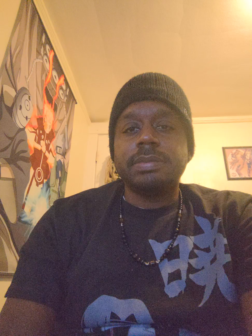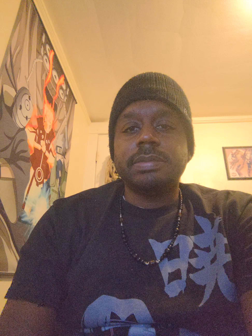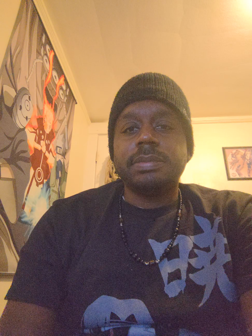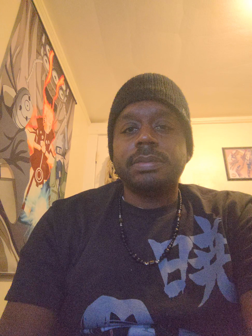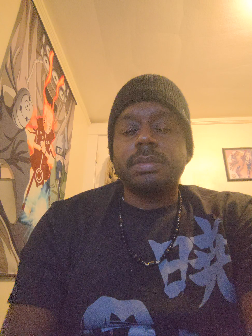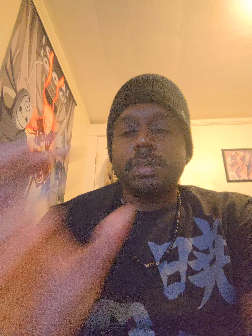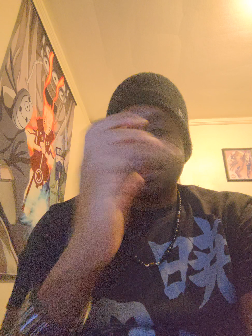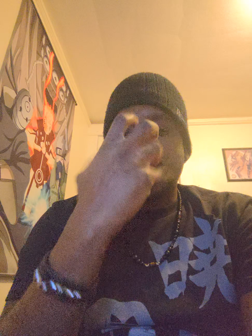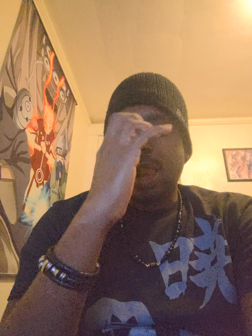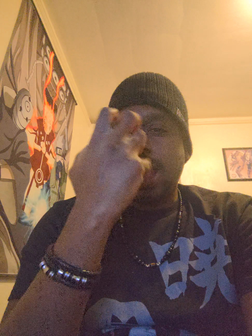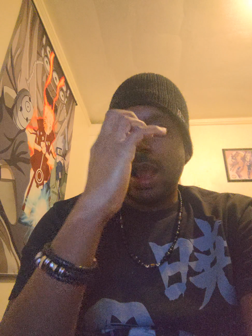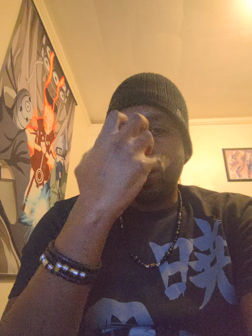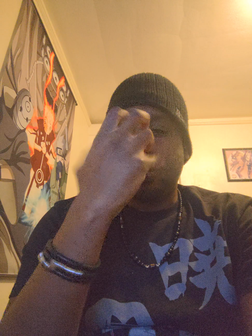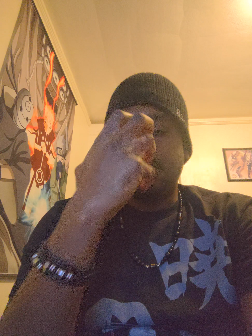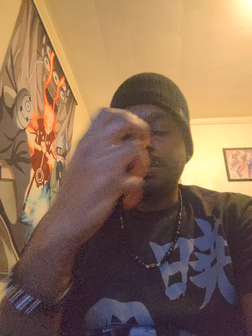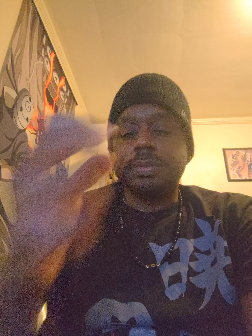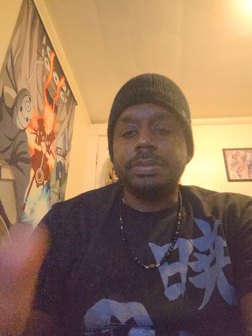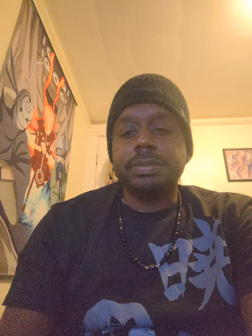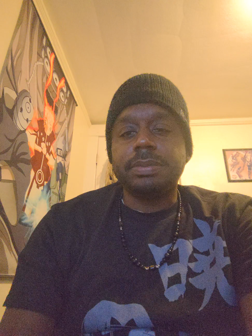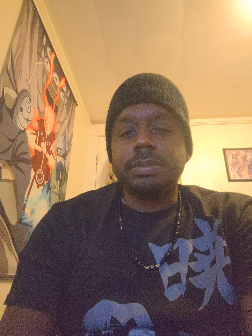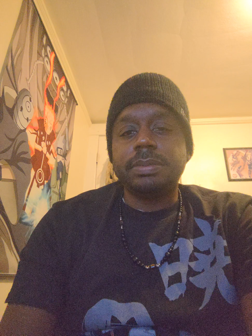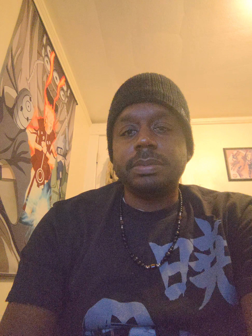clown